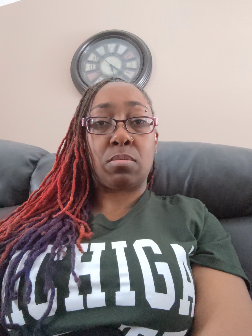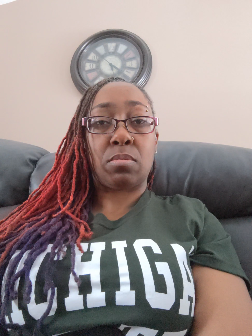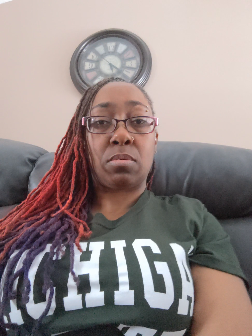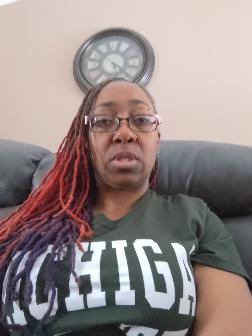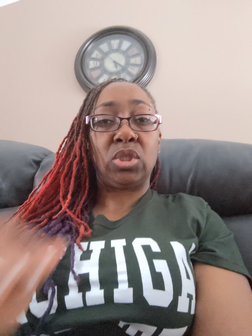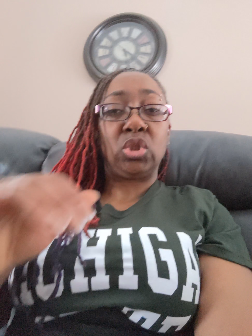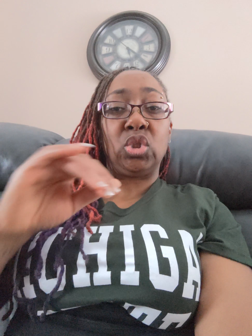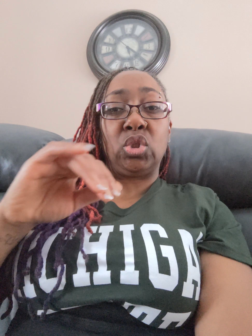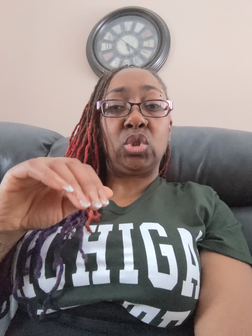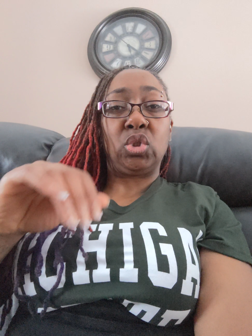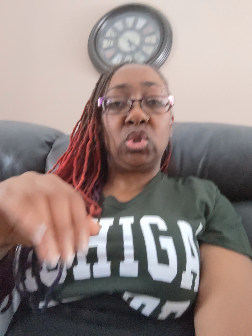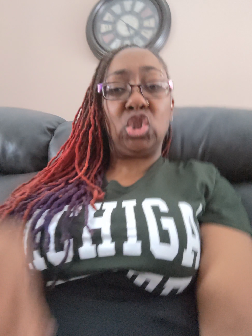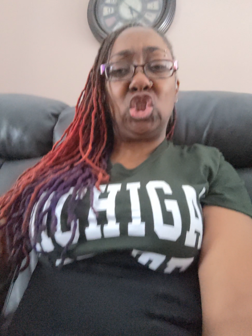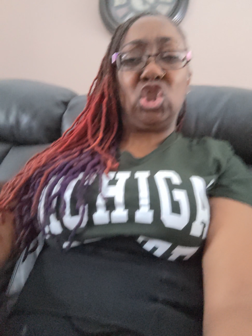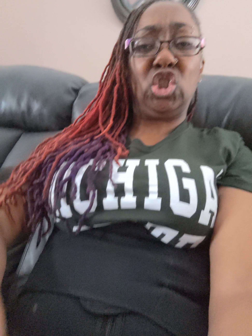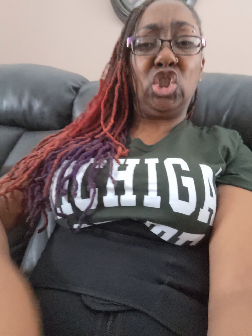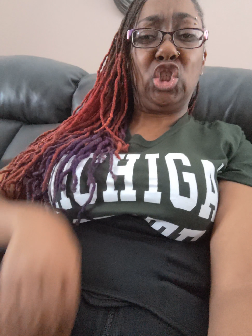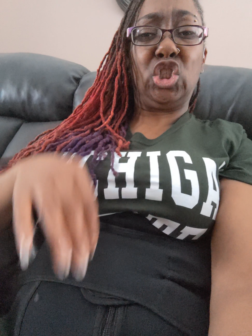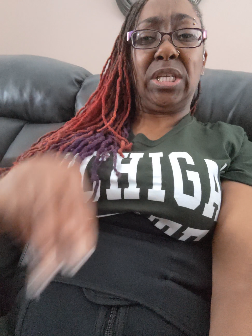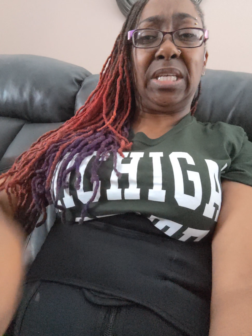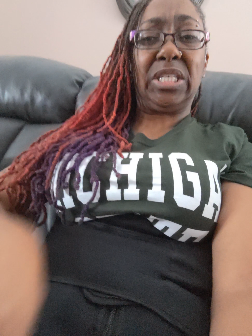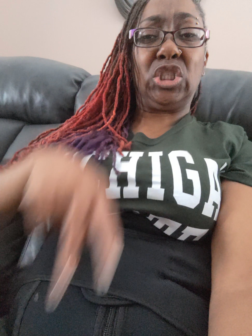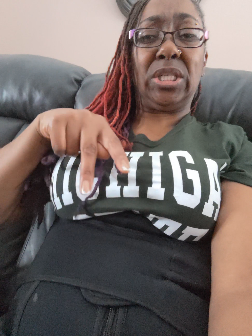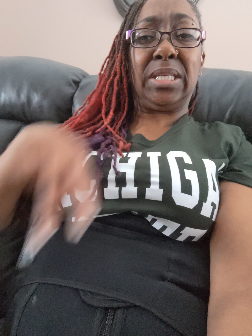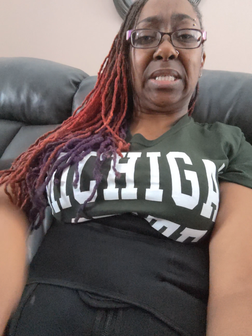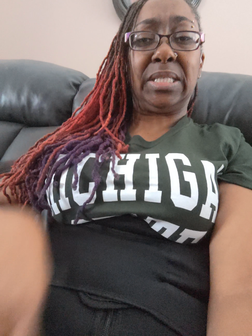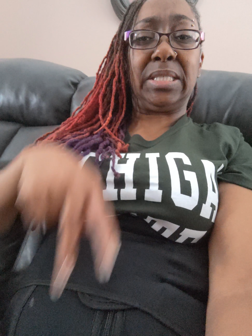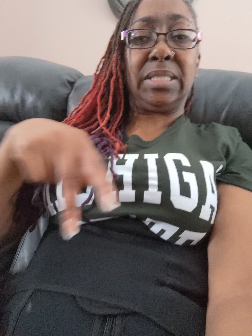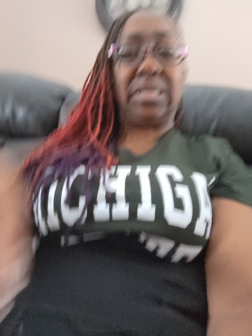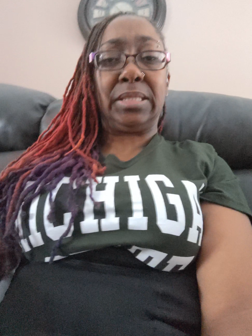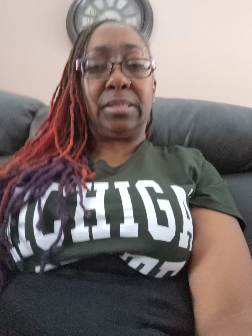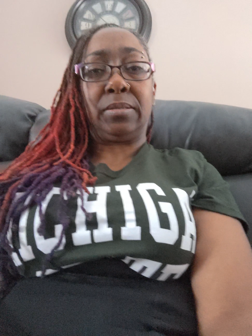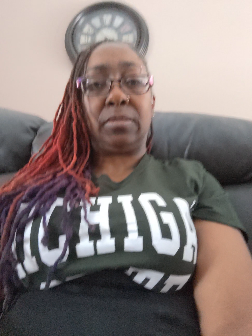jeans